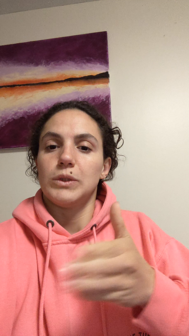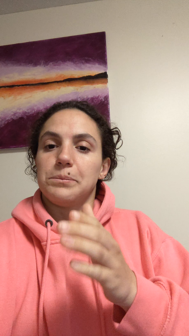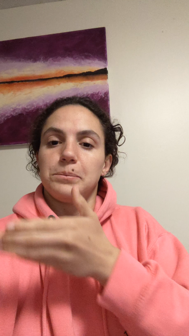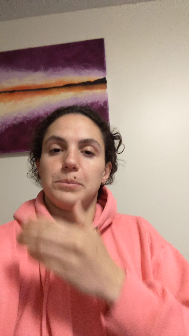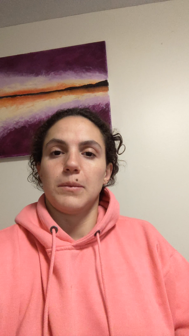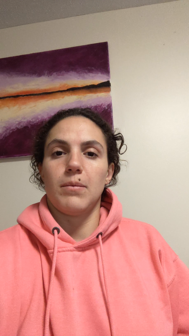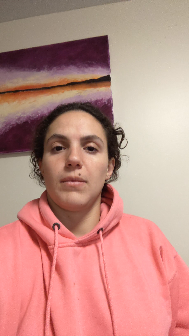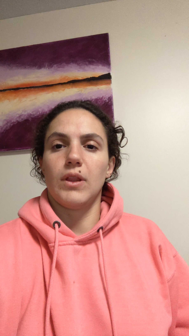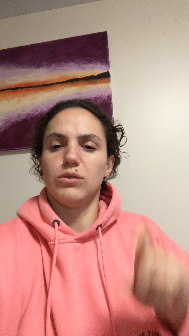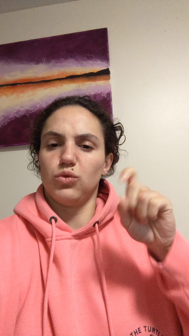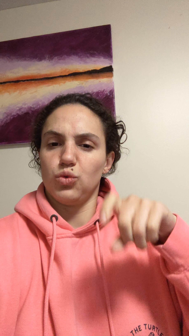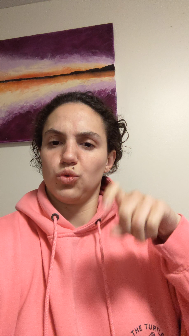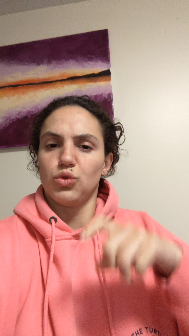should